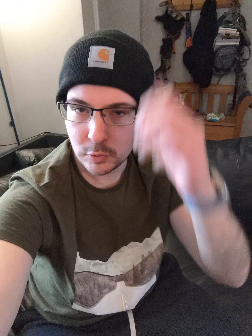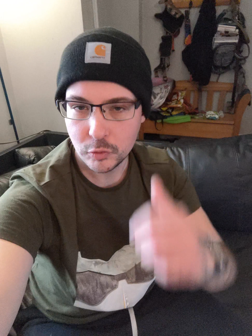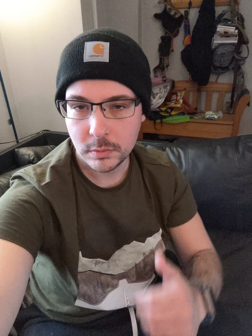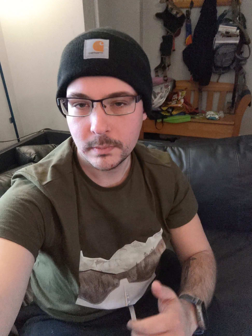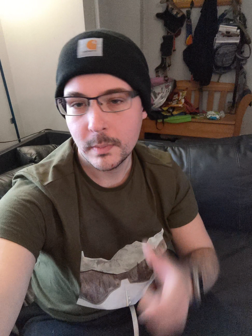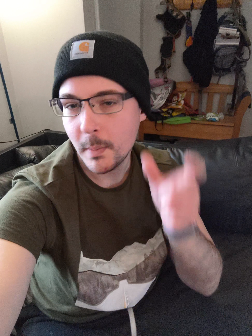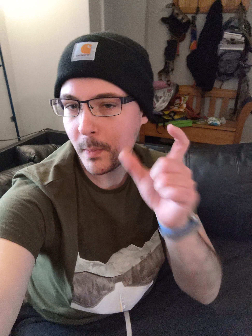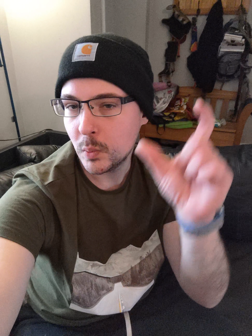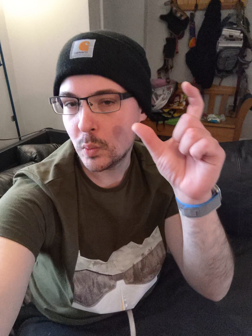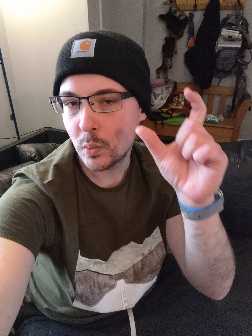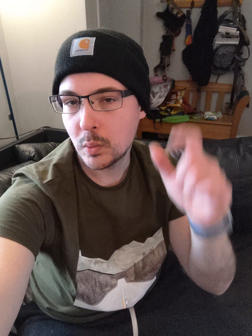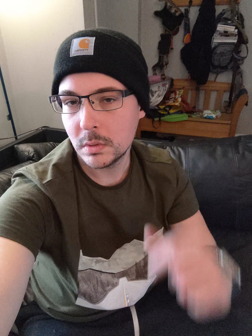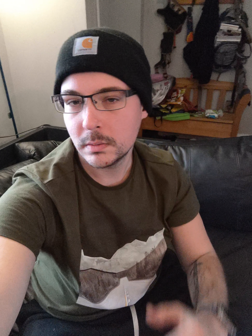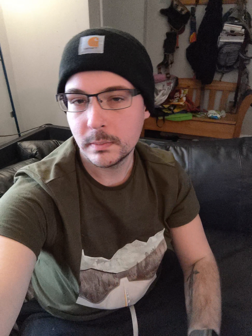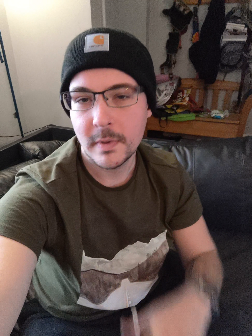moon